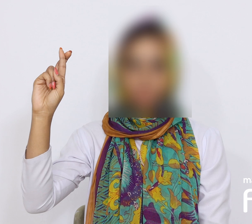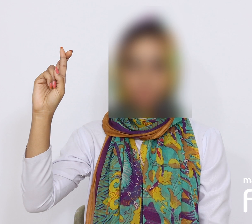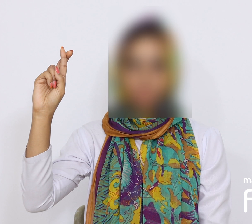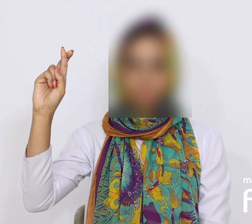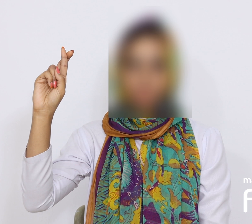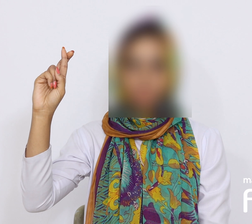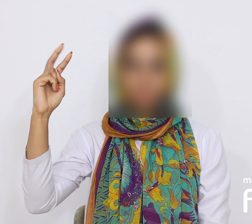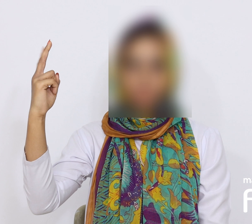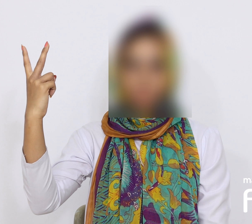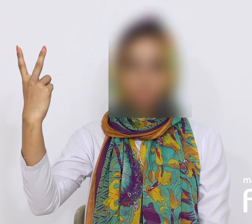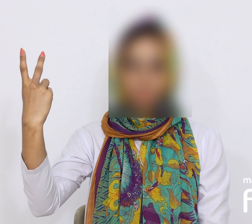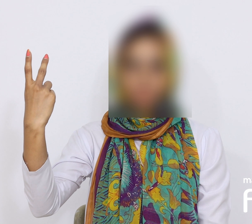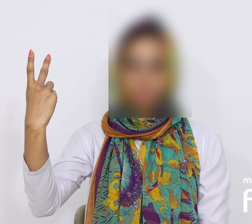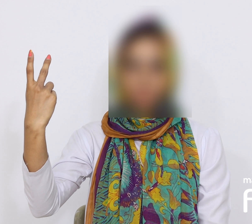ڑ